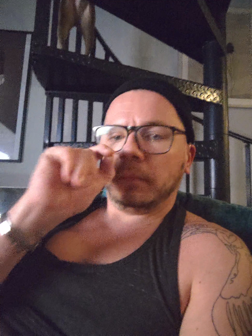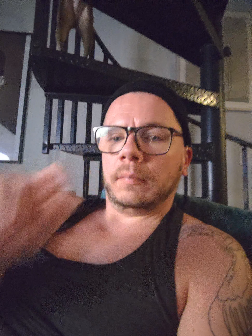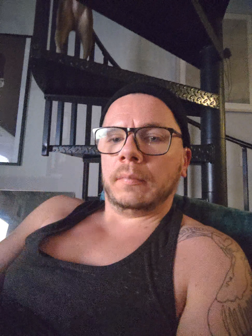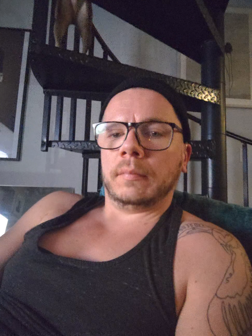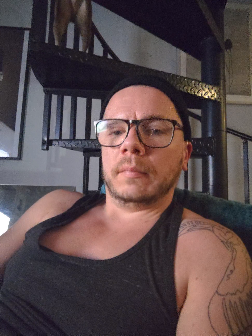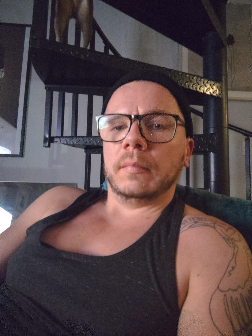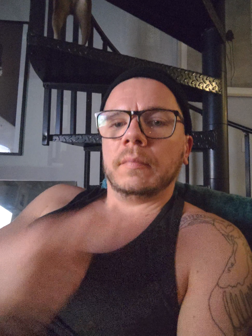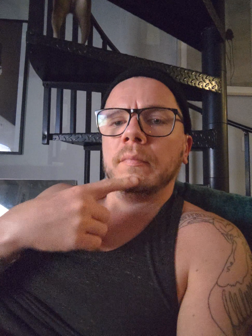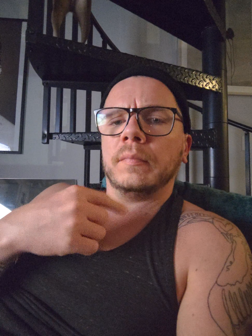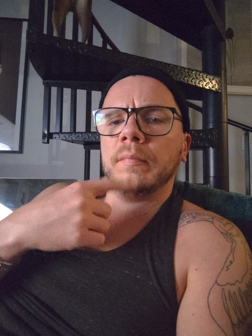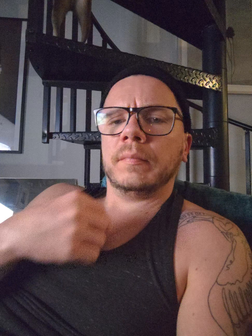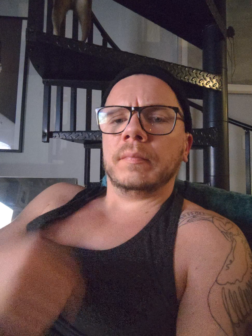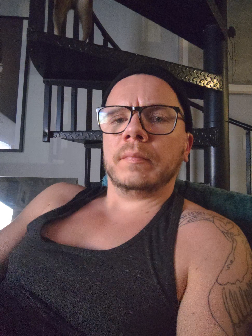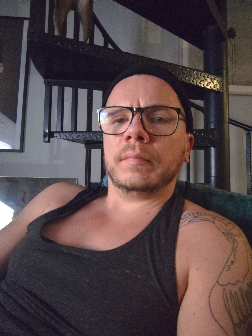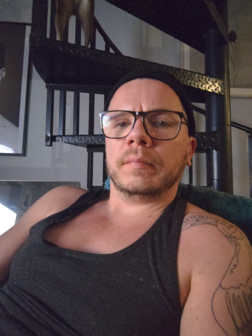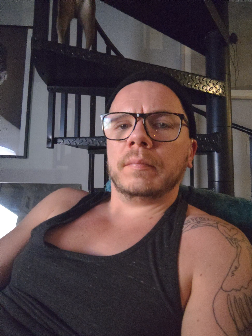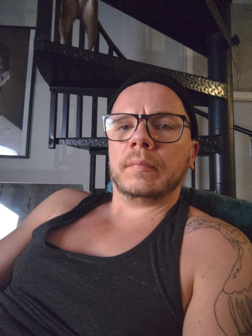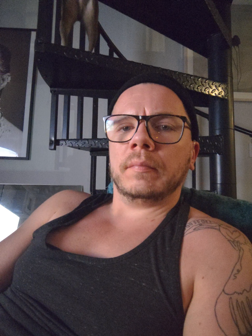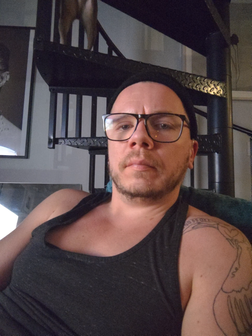red